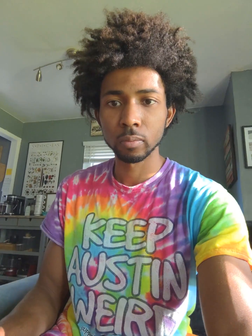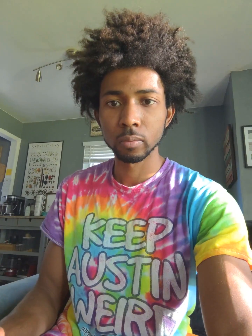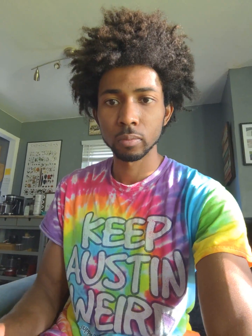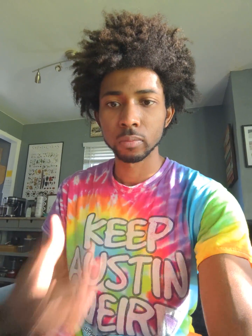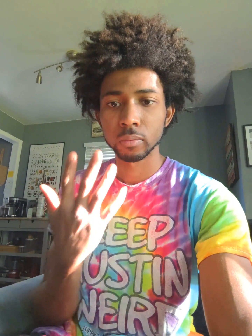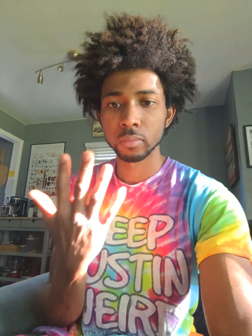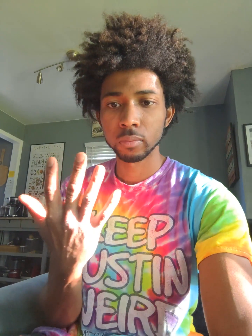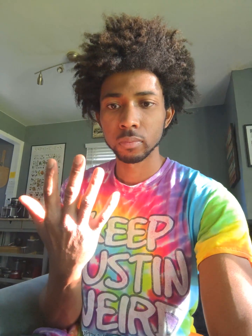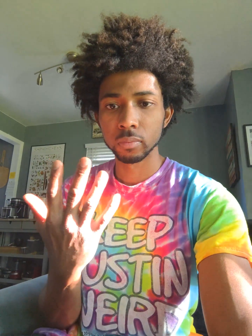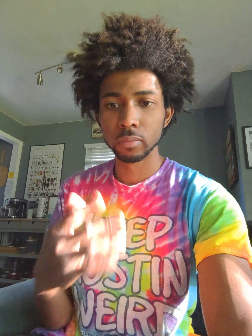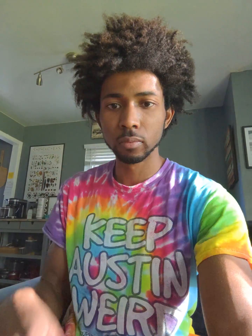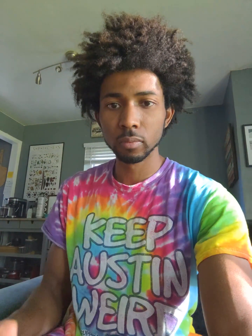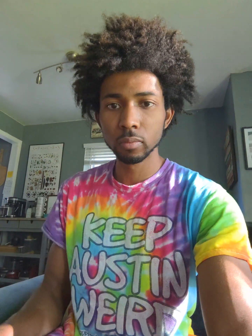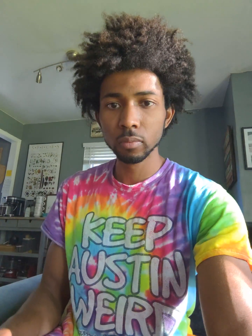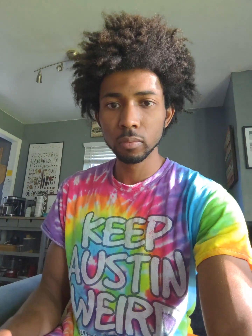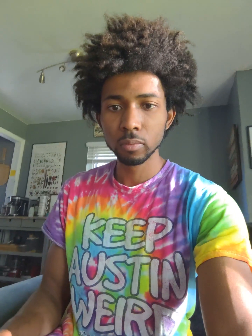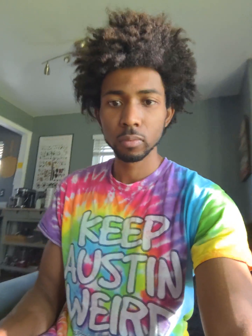hand